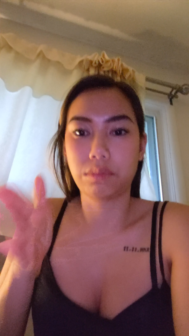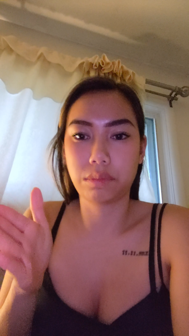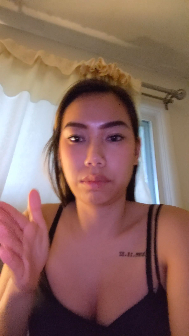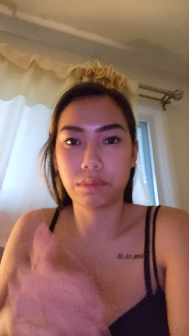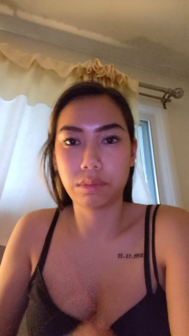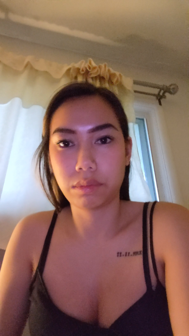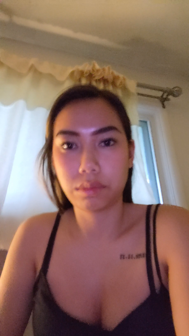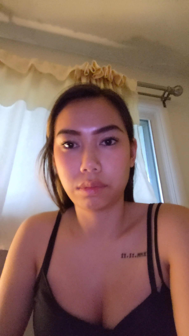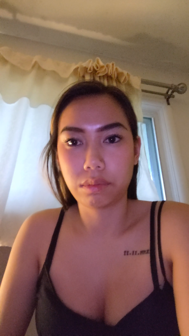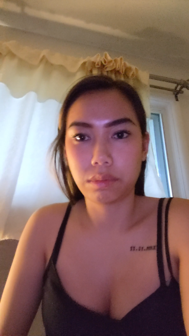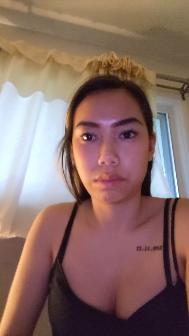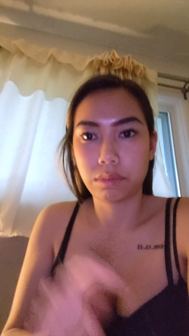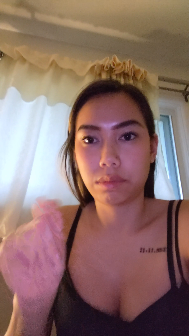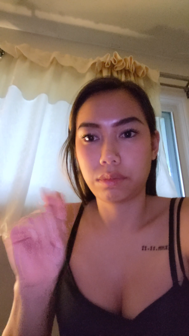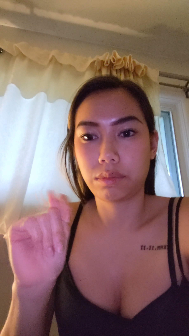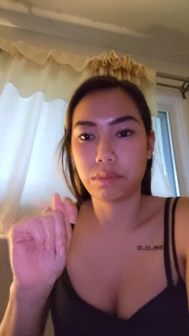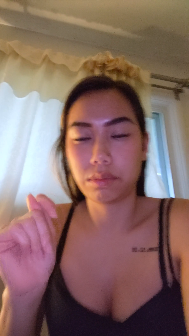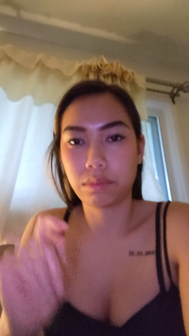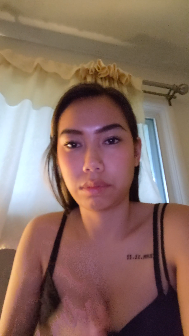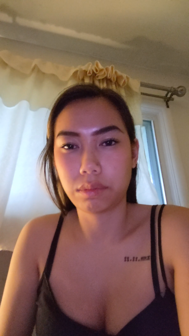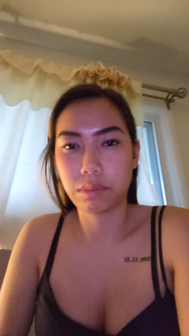bathroom